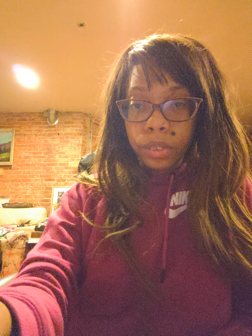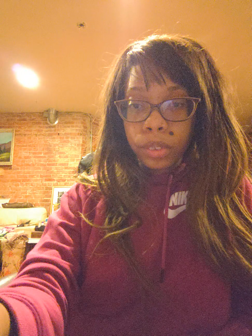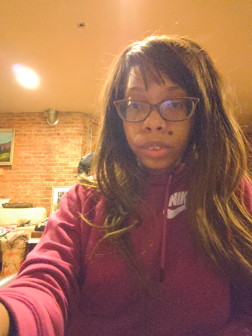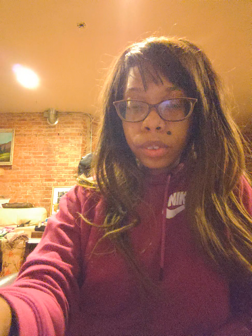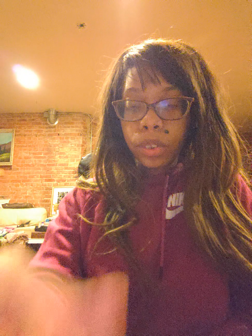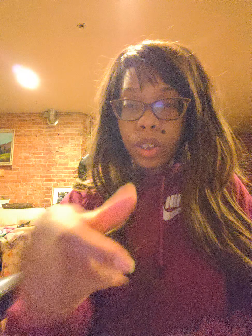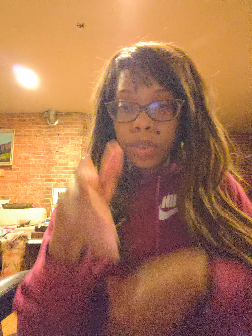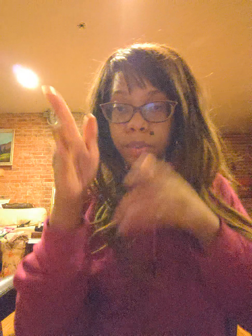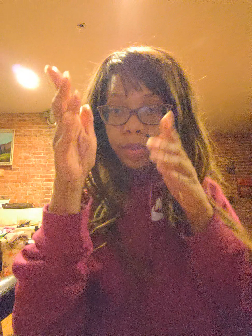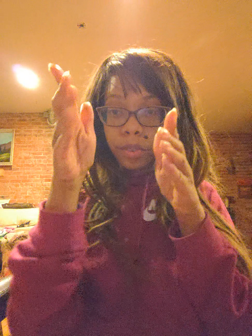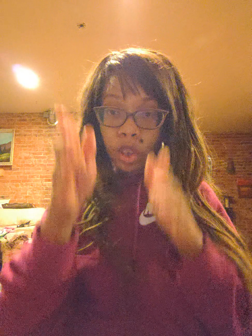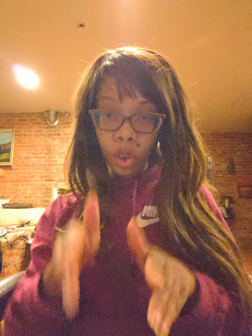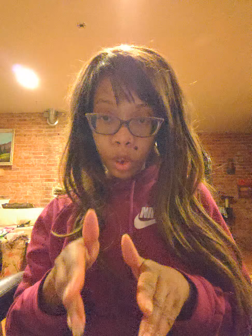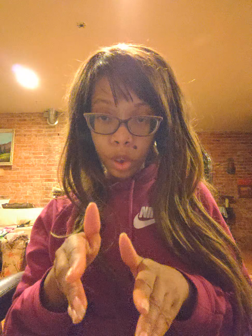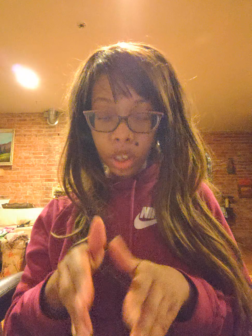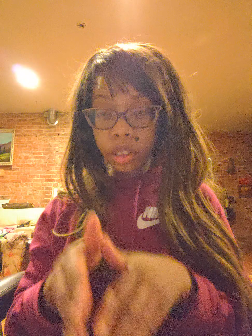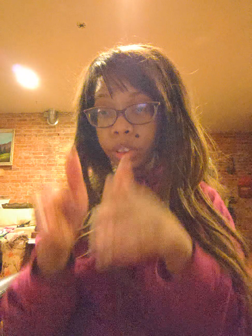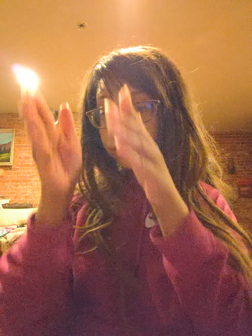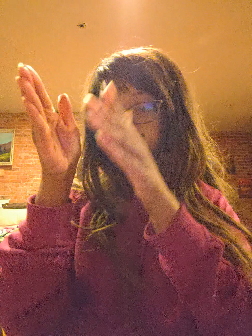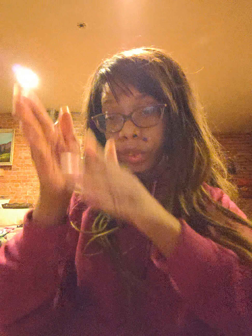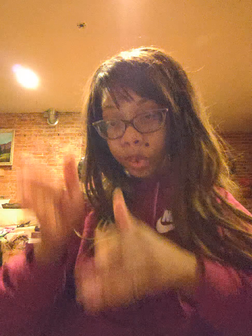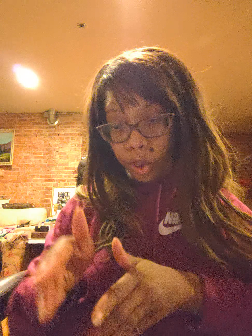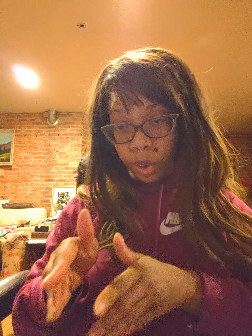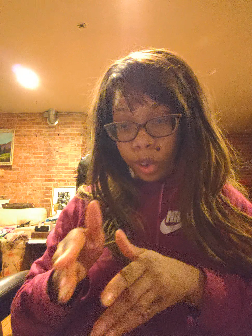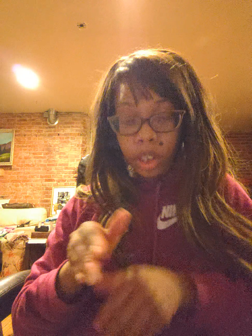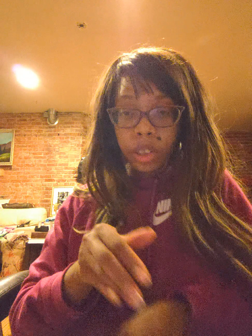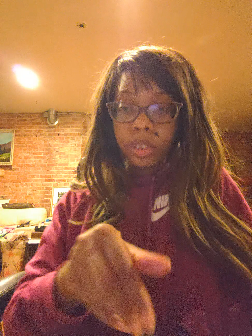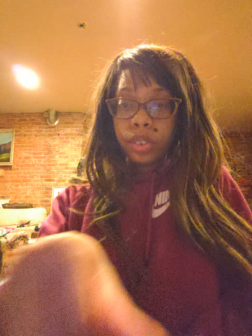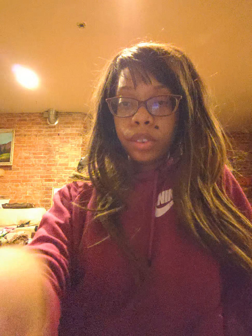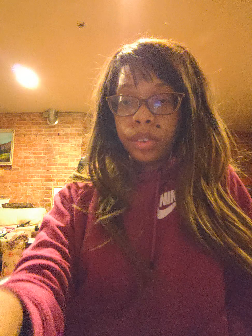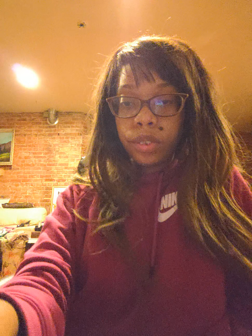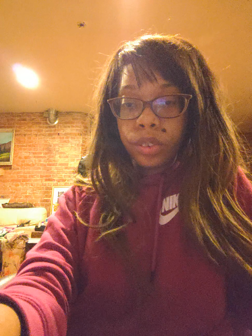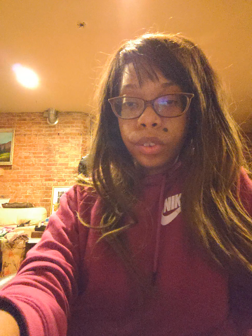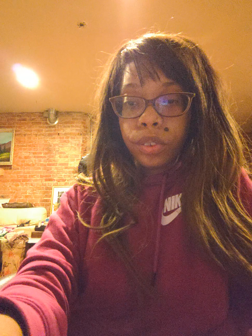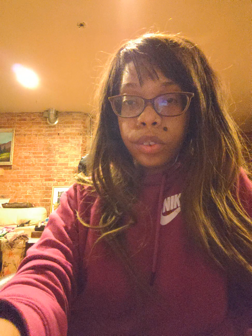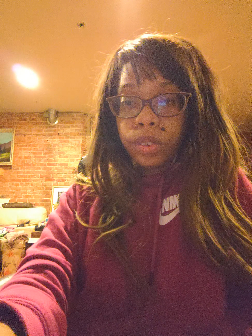person